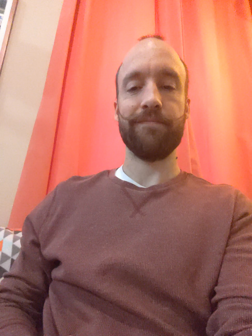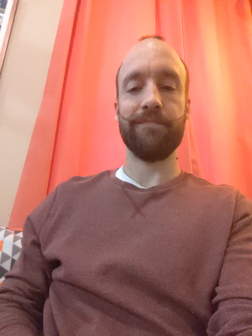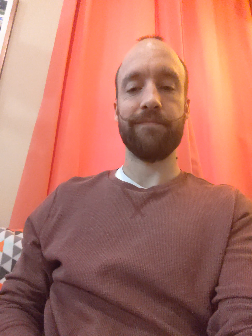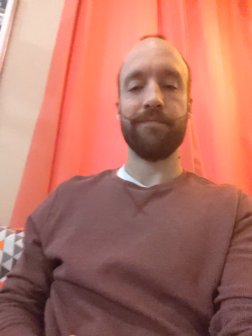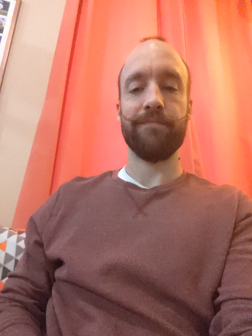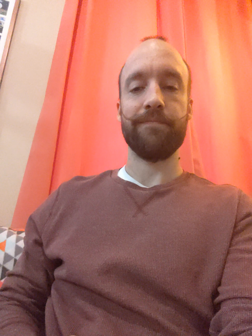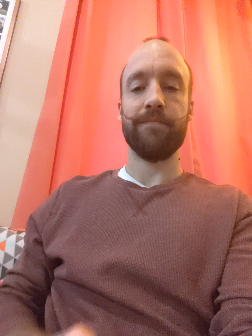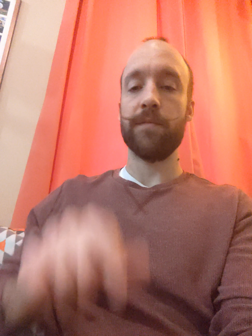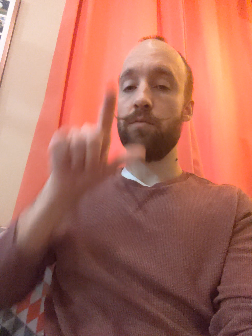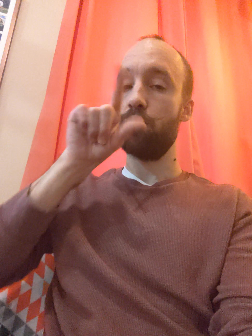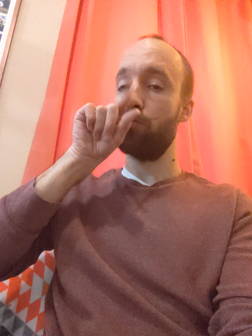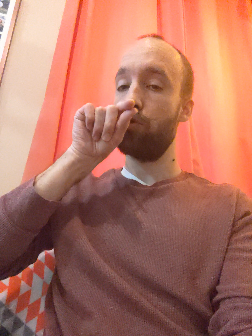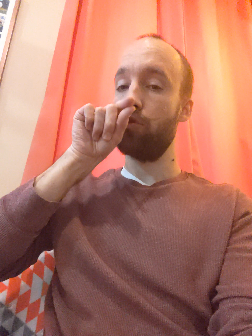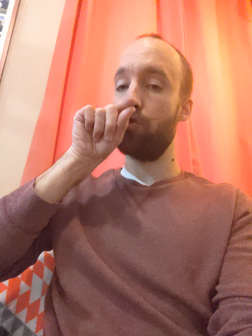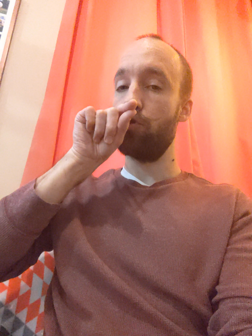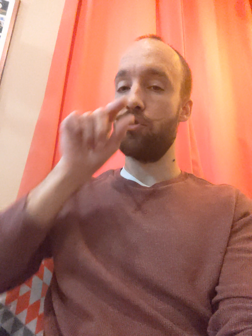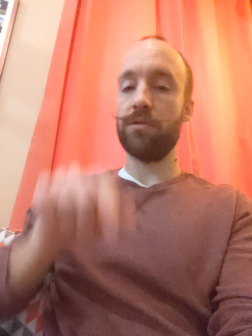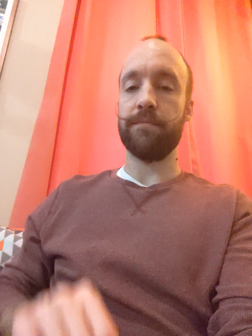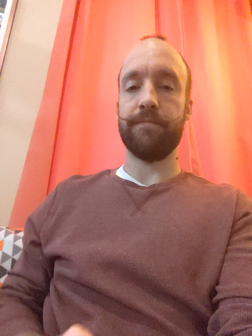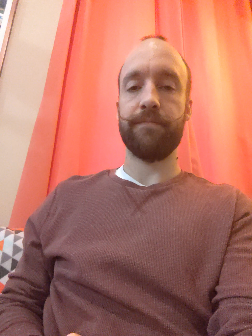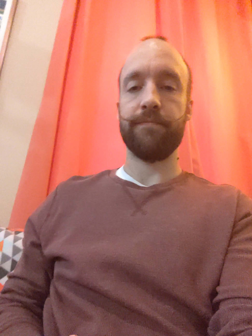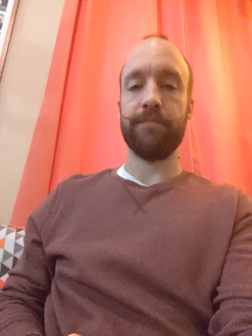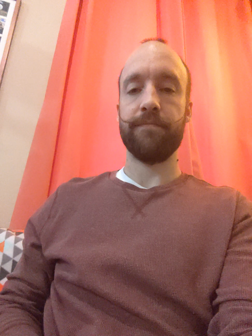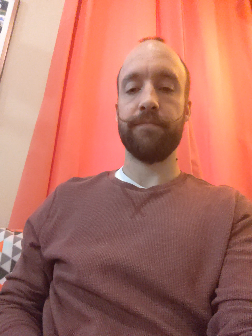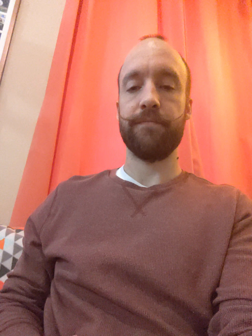bird